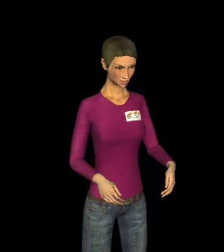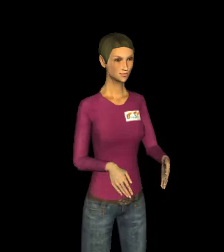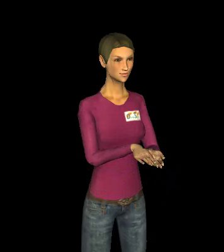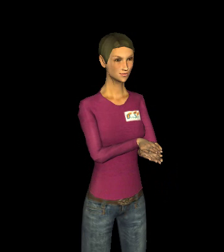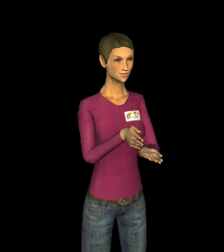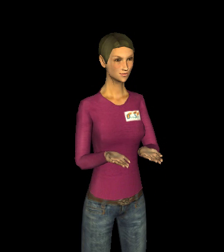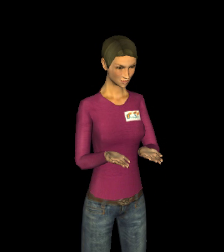نسخة